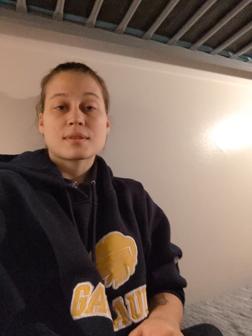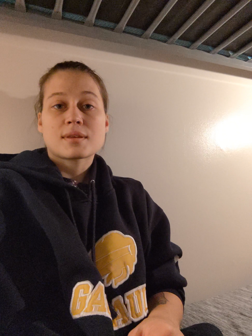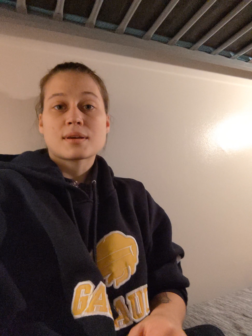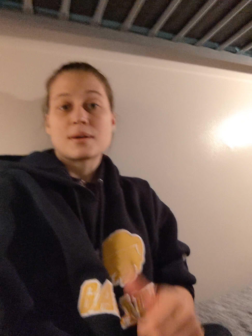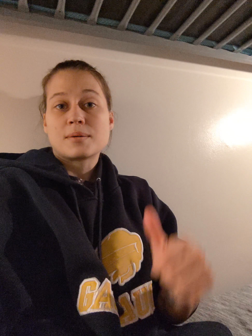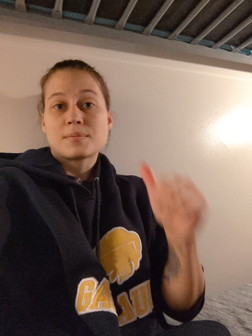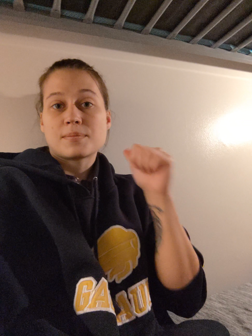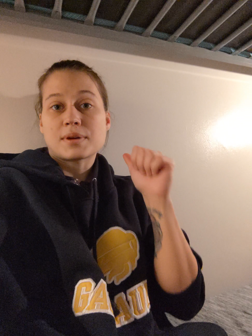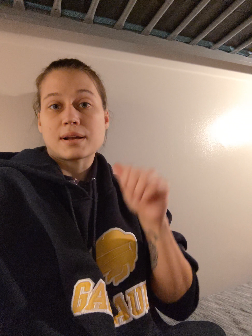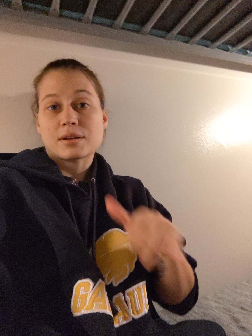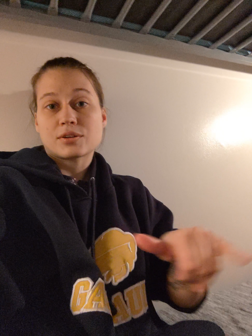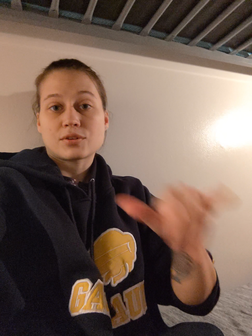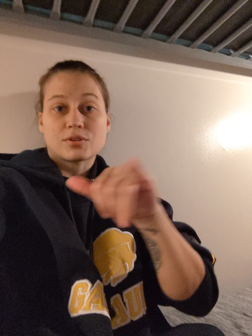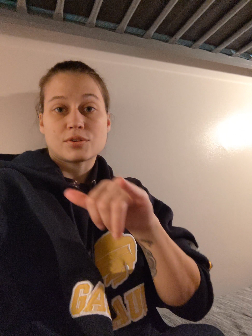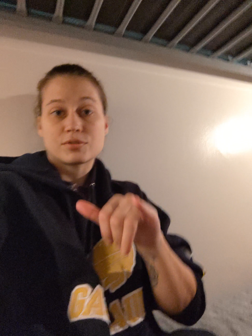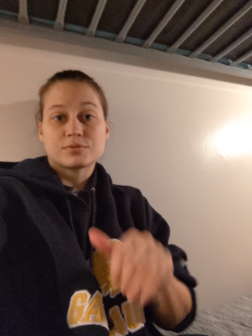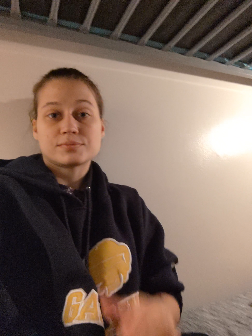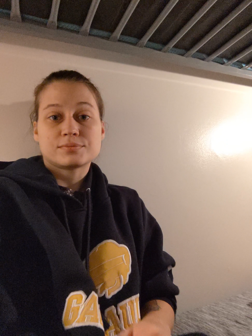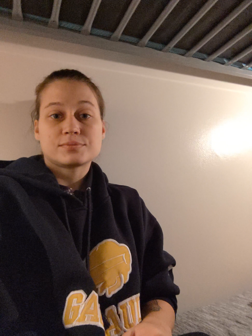backyard